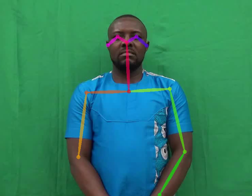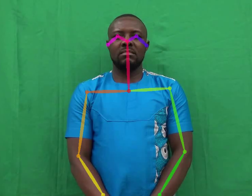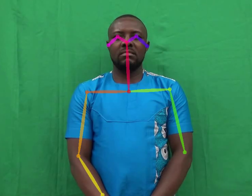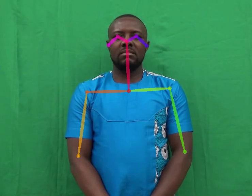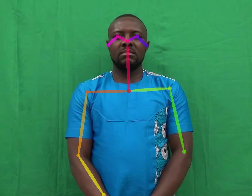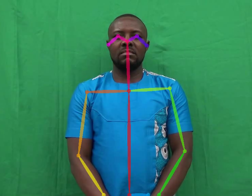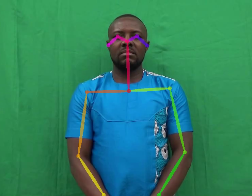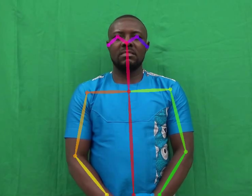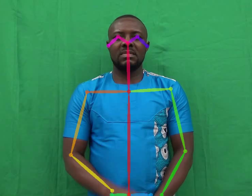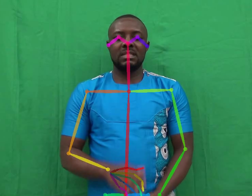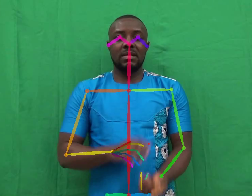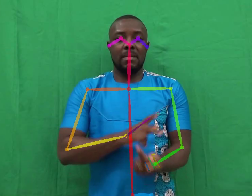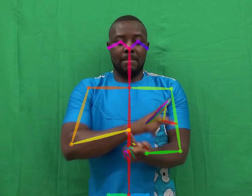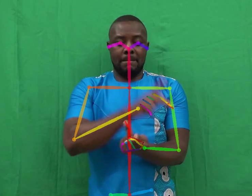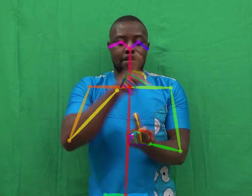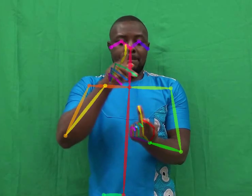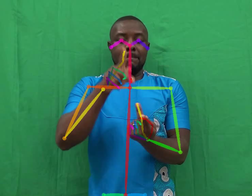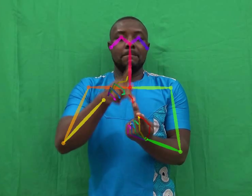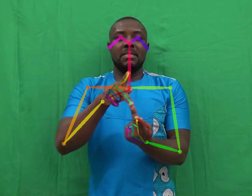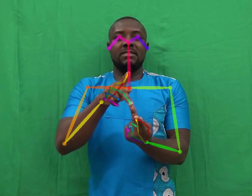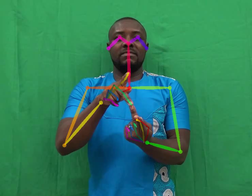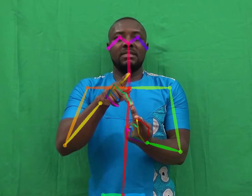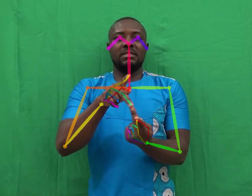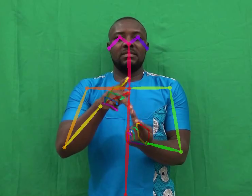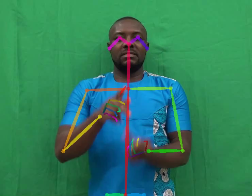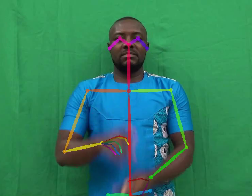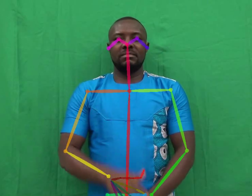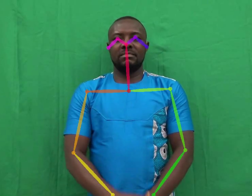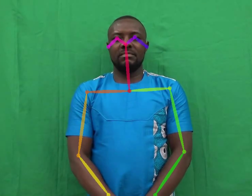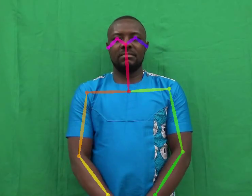perfect